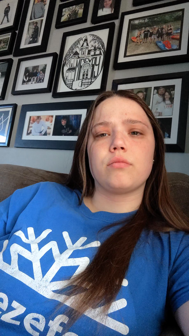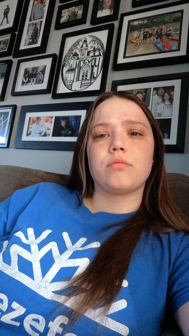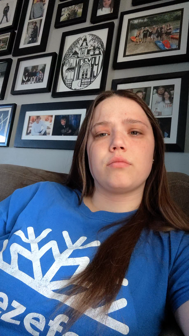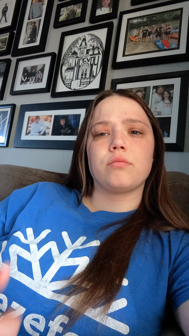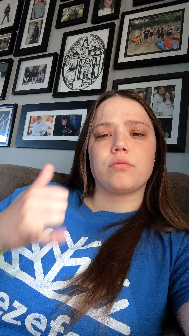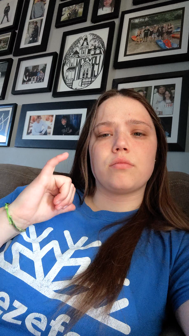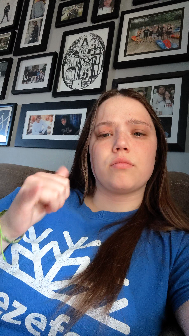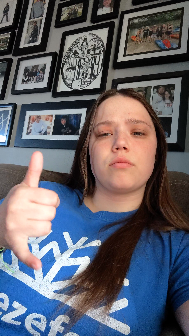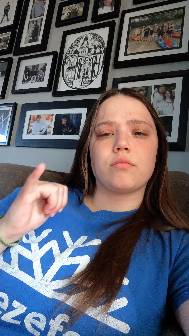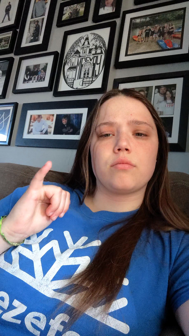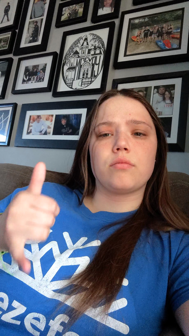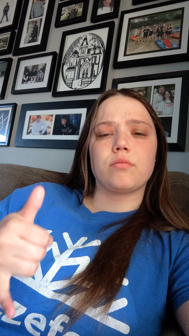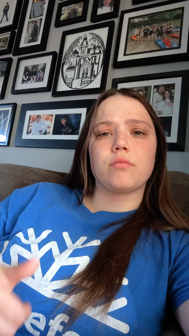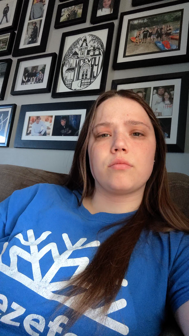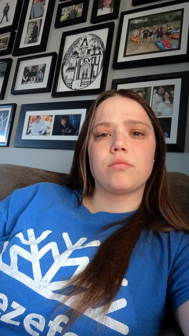rocking chair